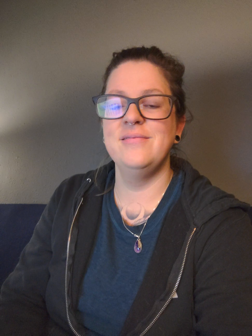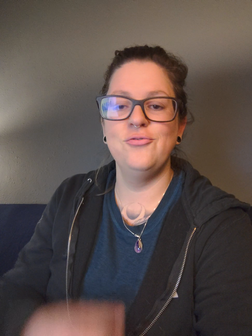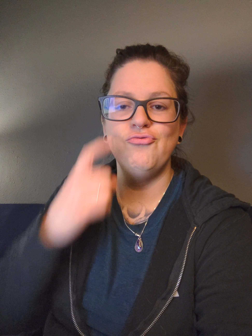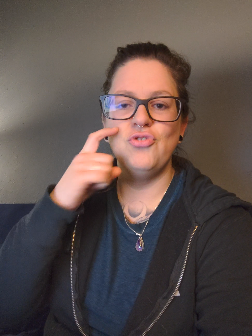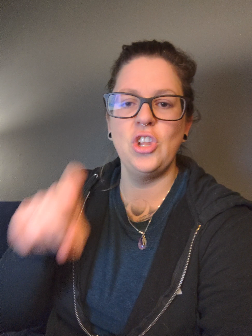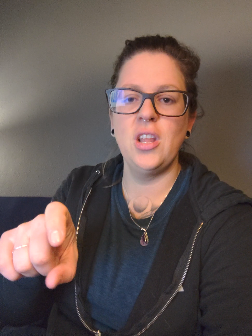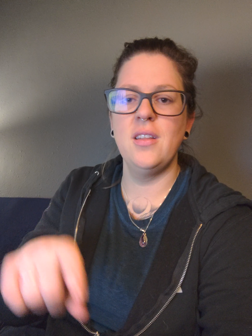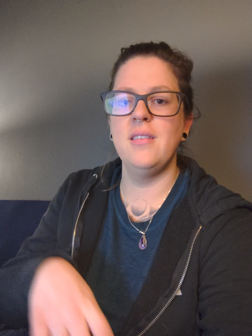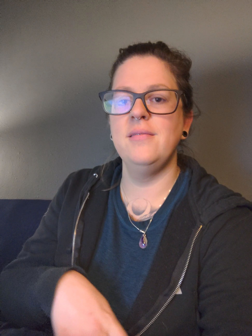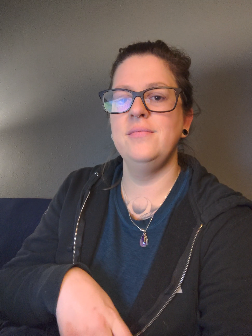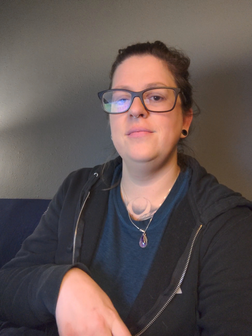cry